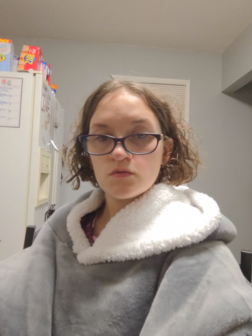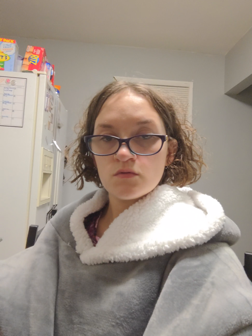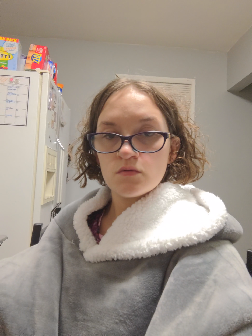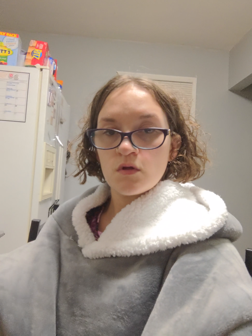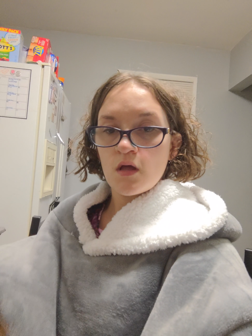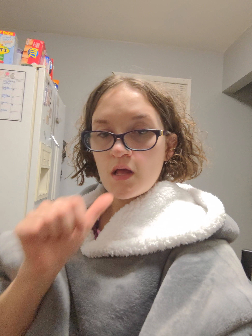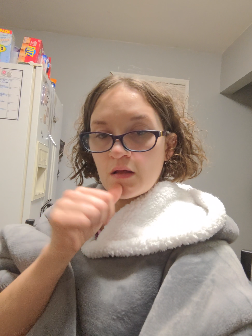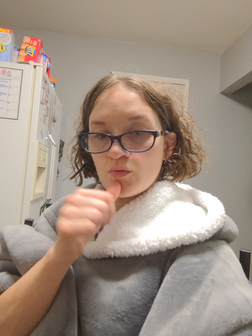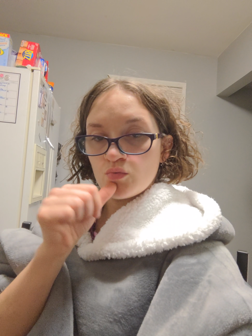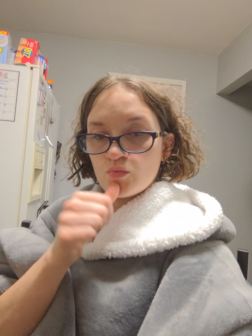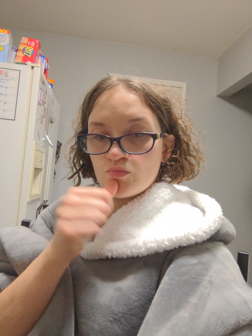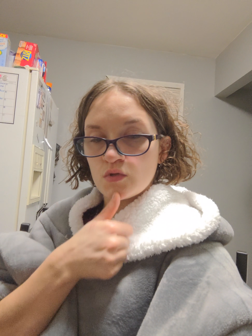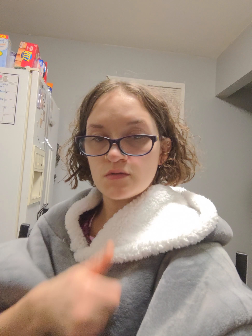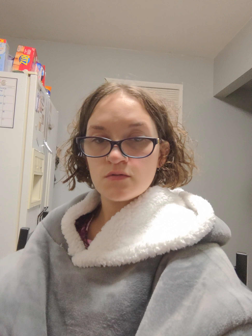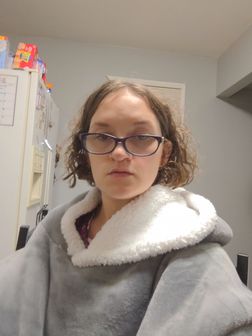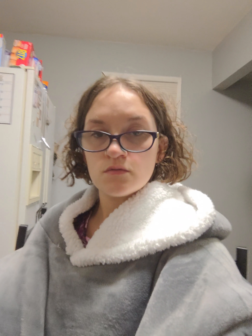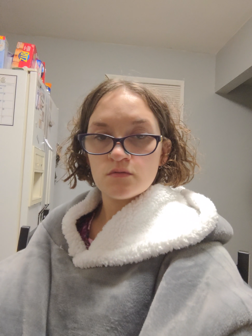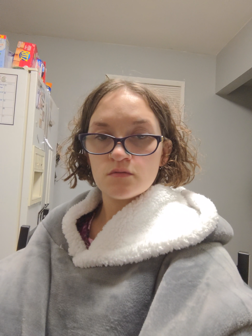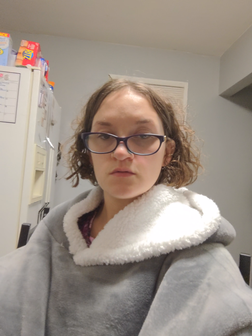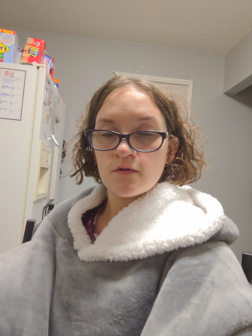owie